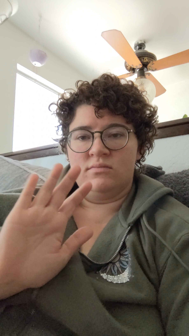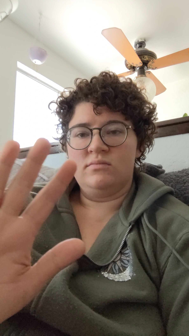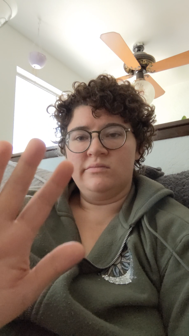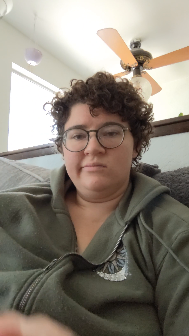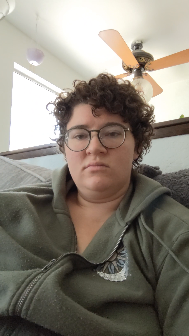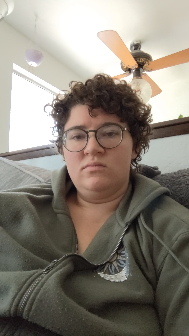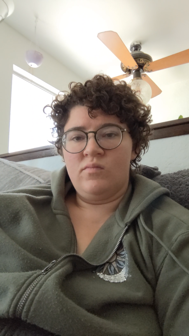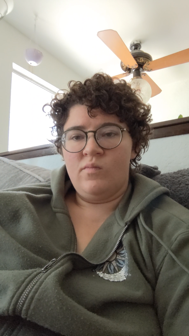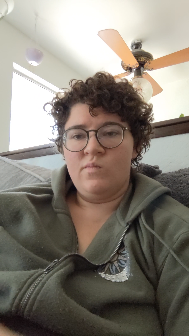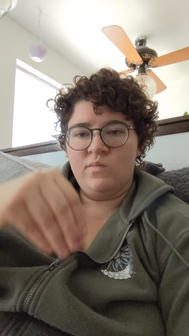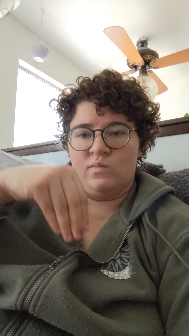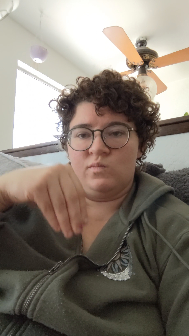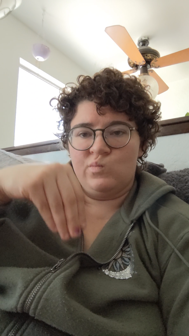inside